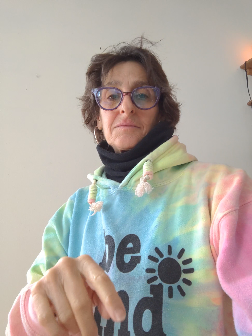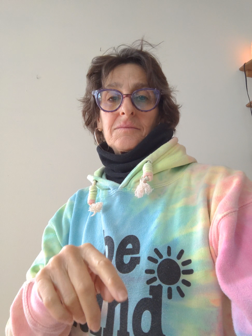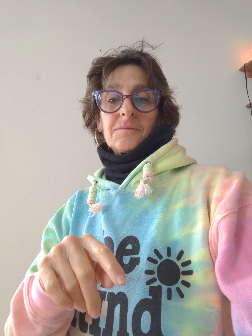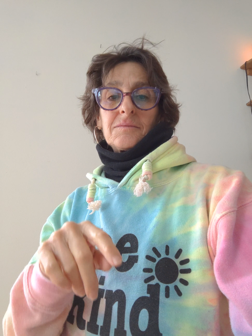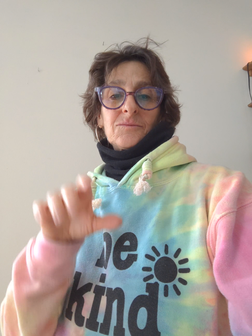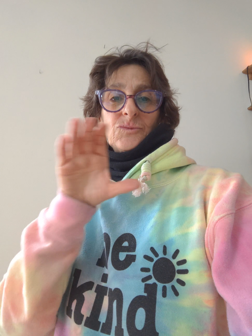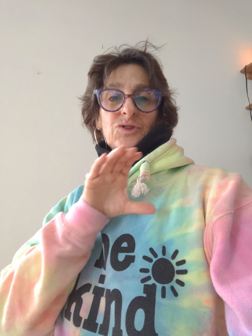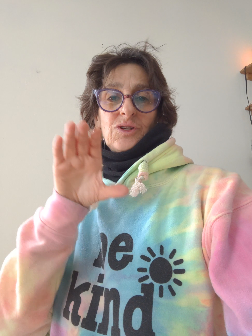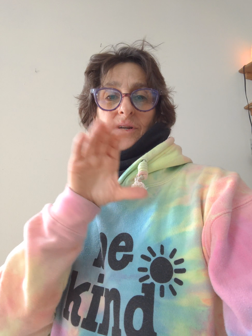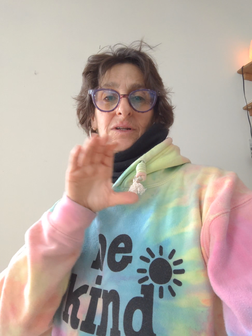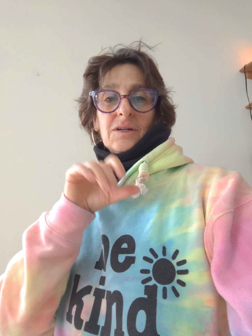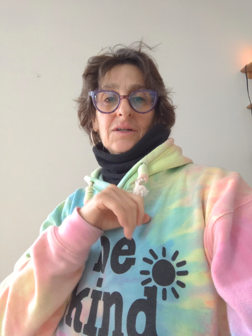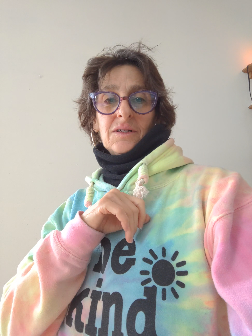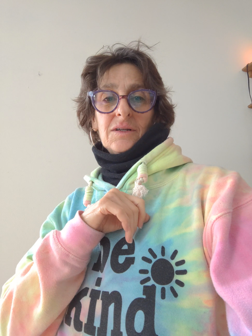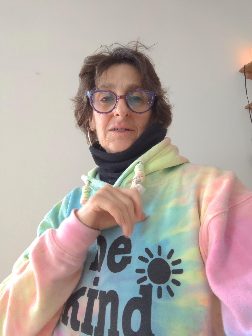chocolate